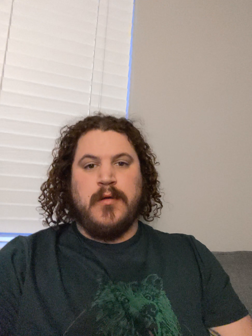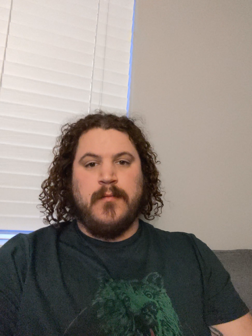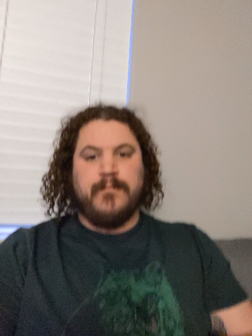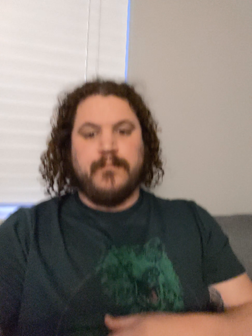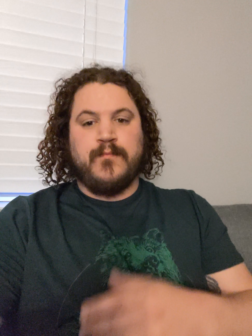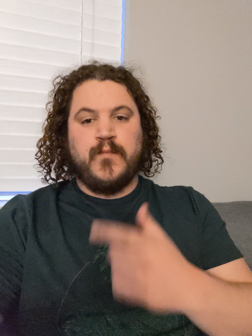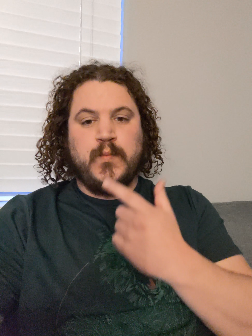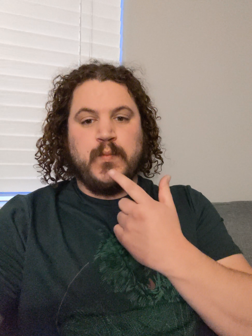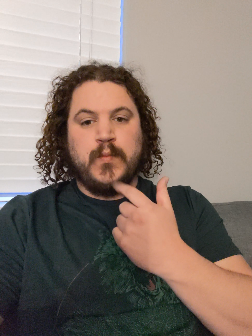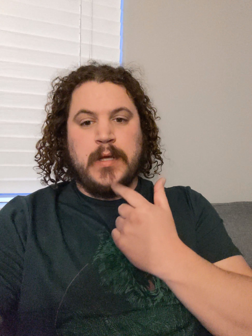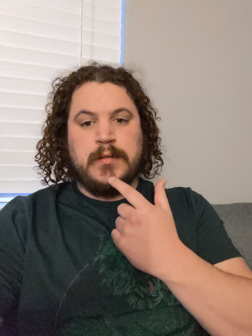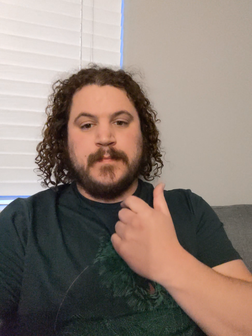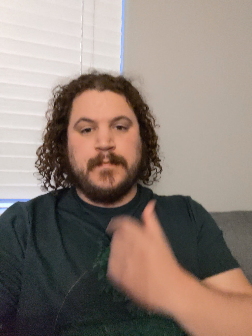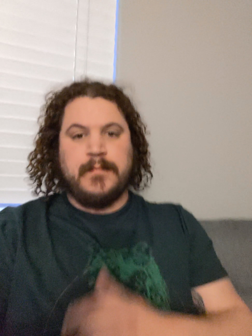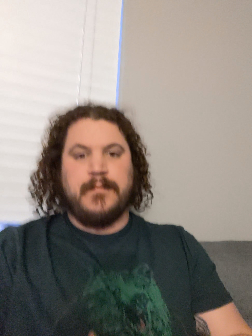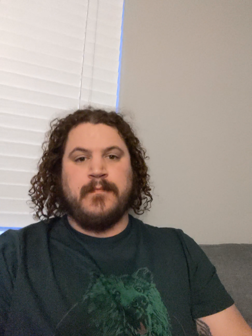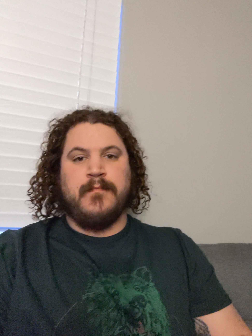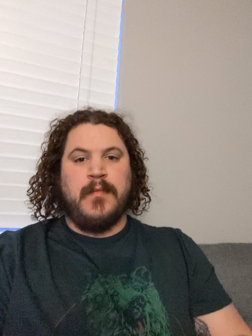red